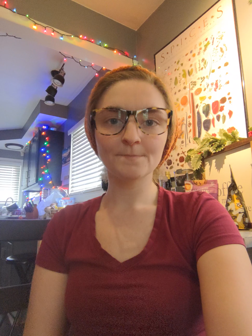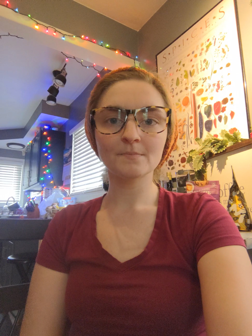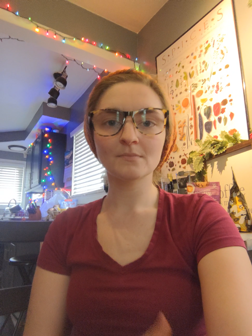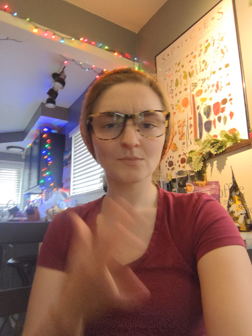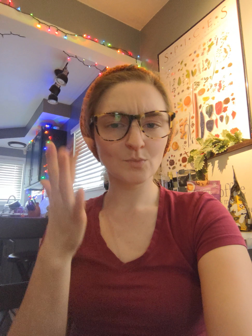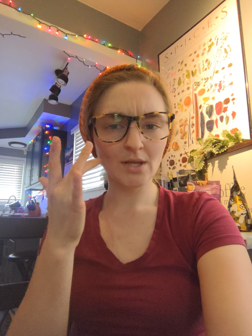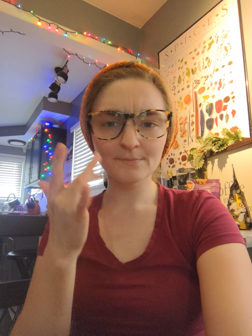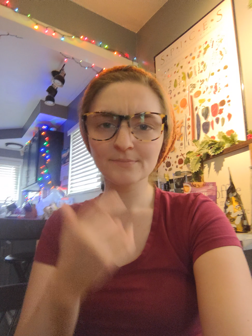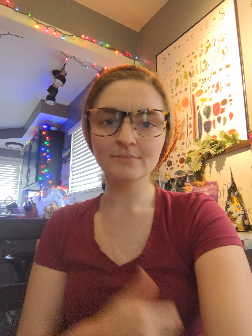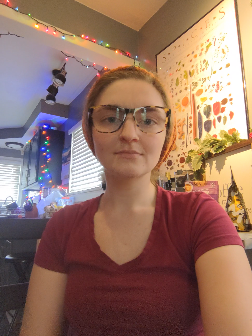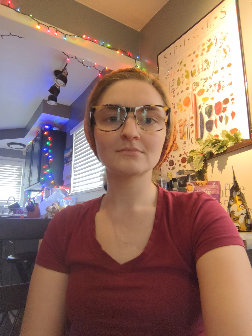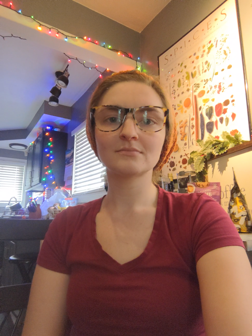why